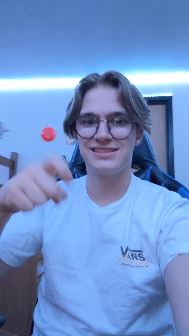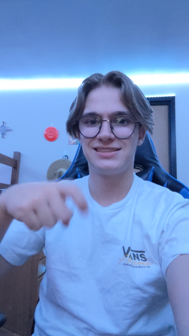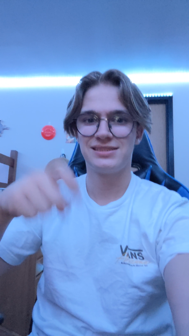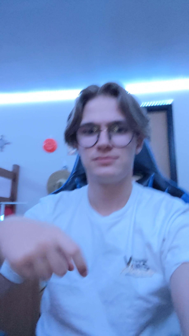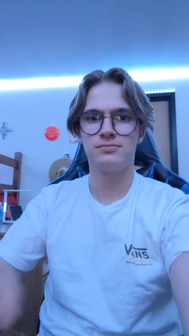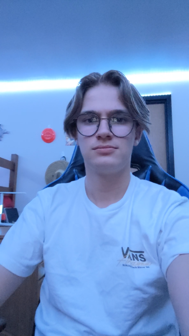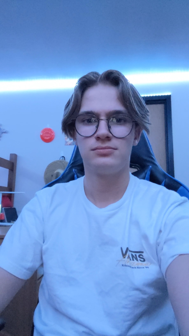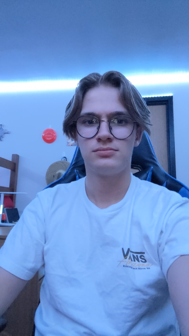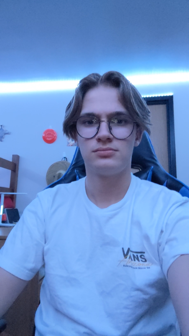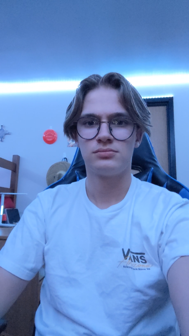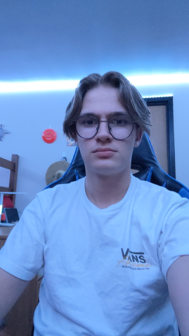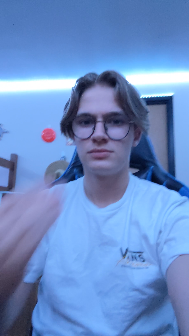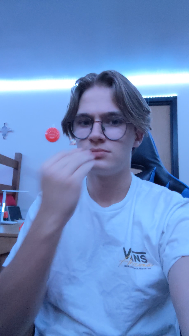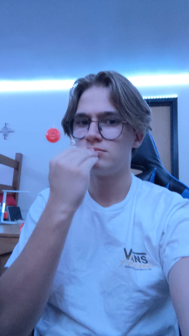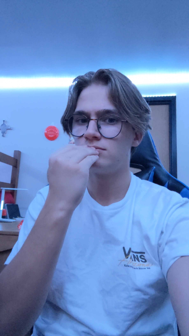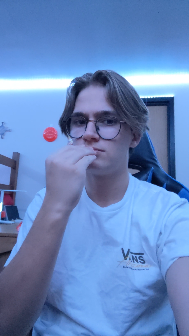eat